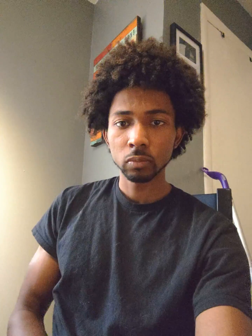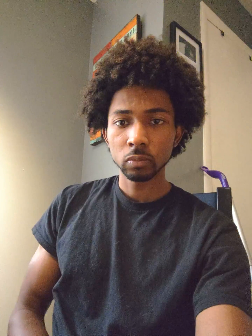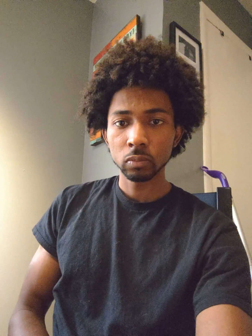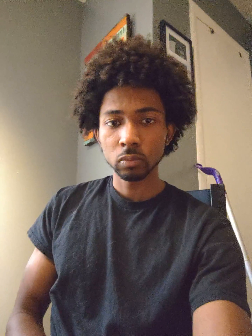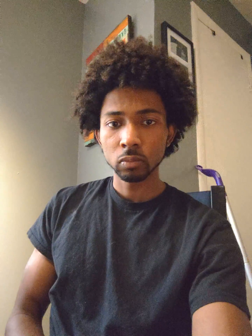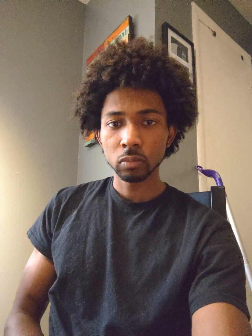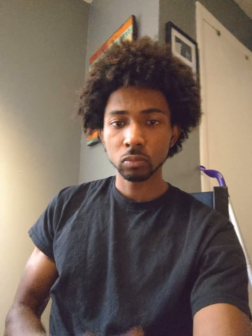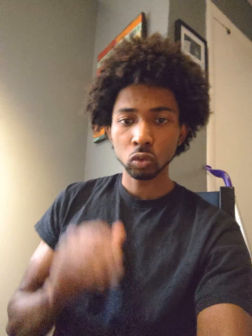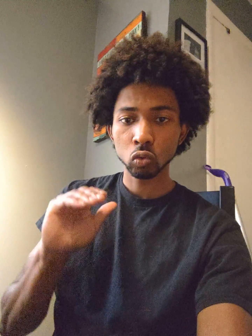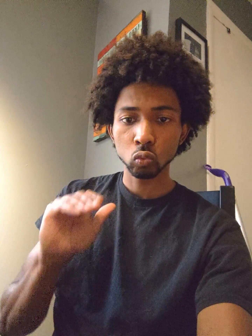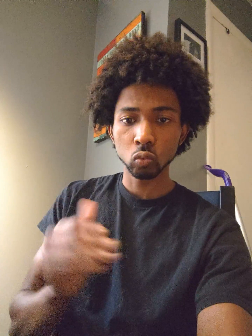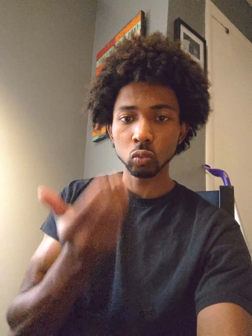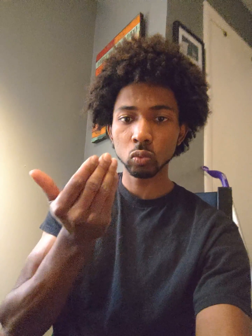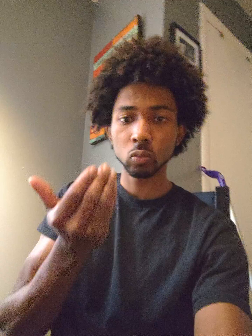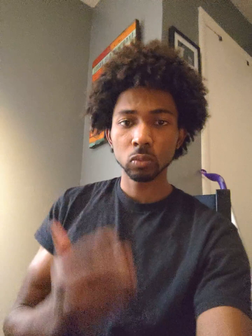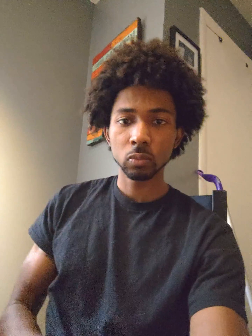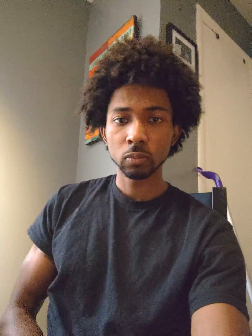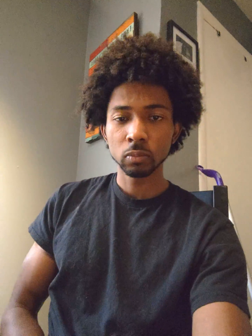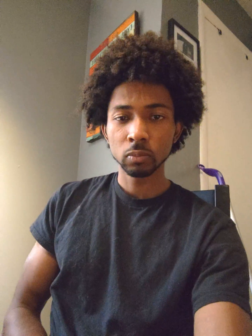new